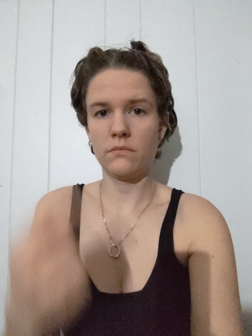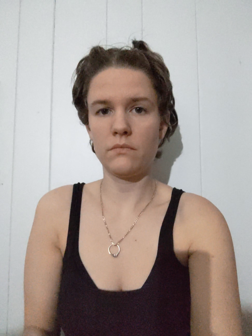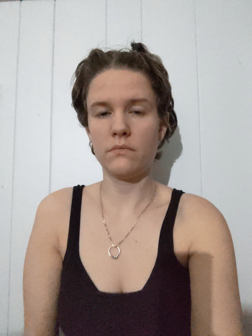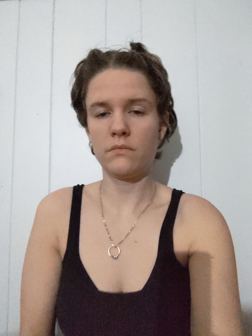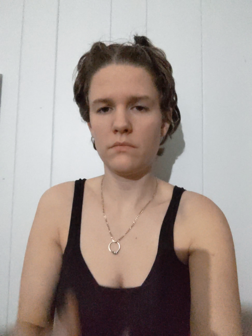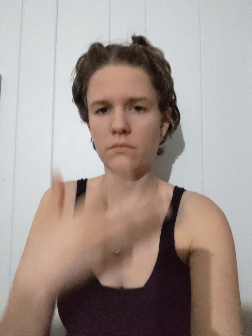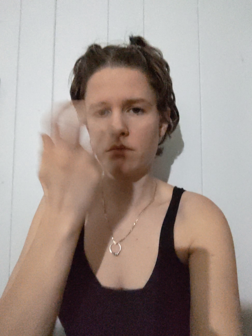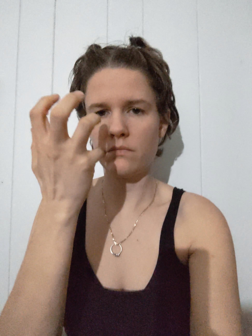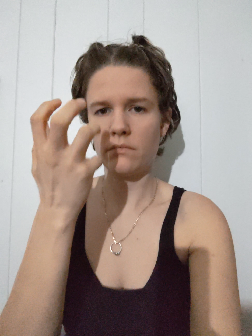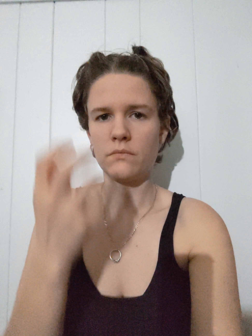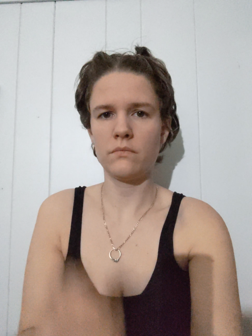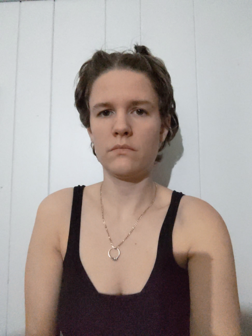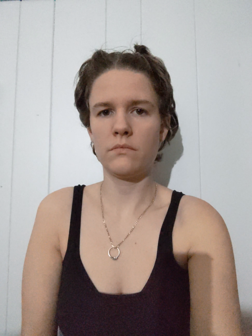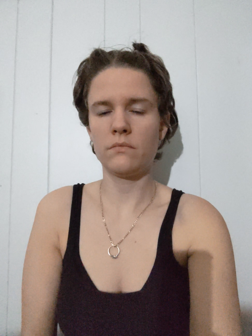mad